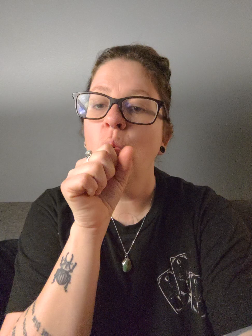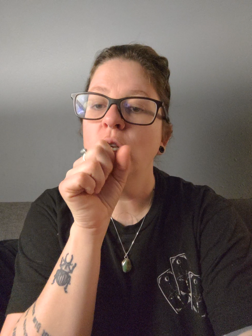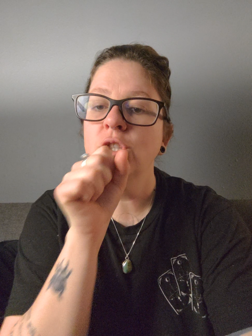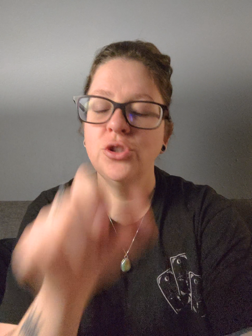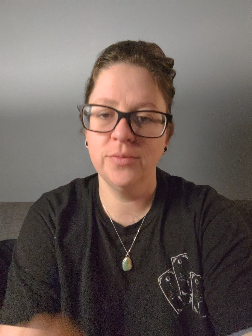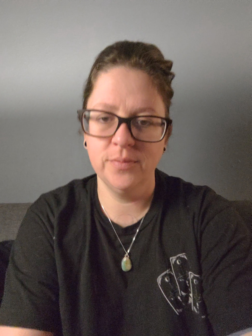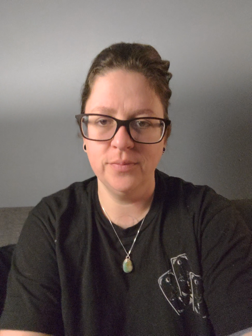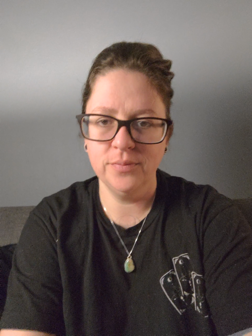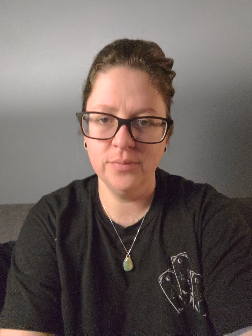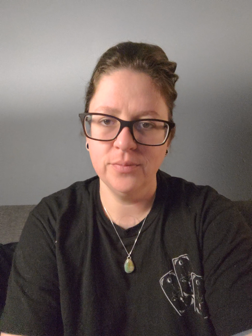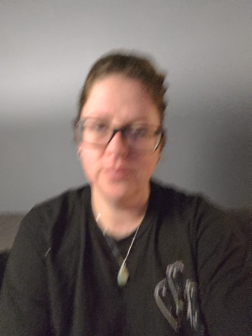orange